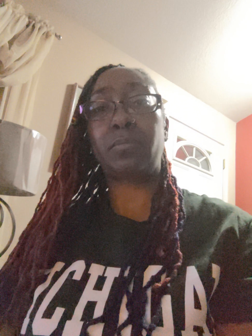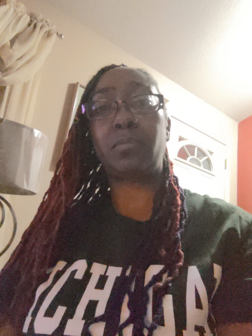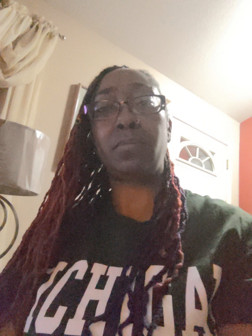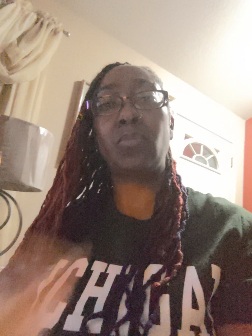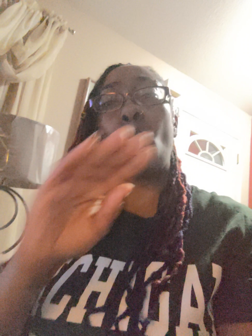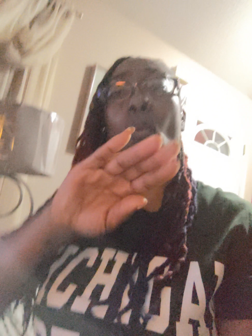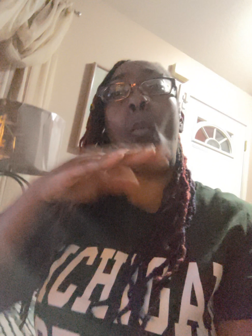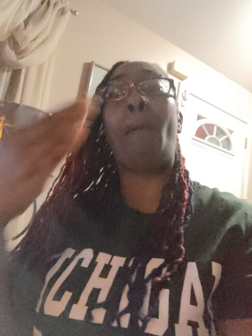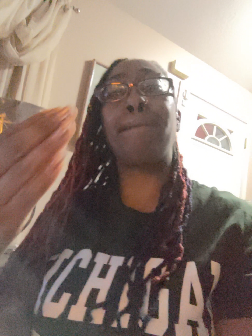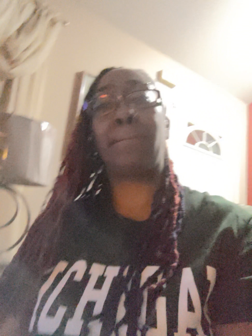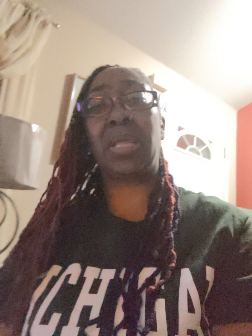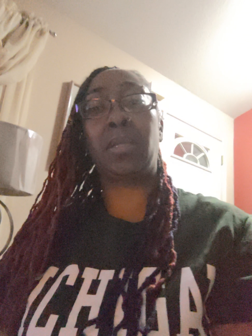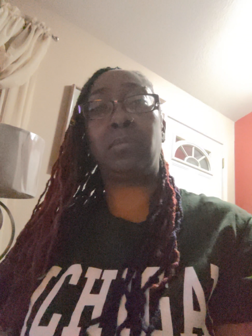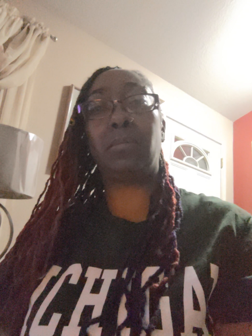open